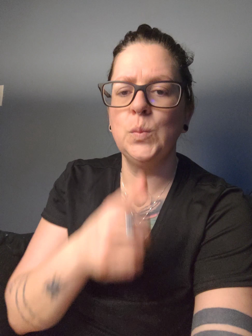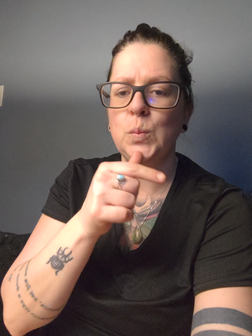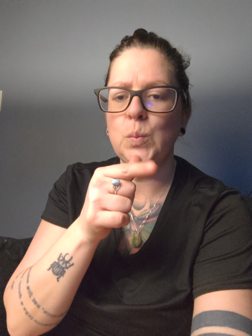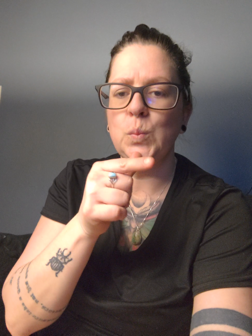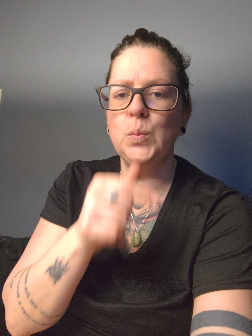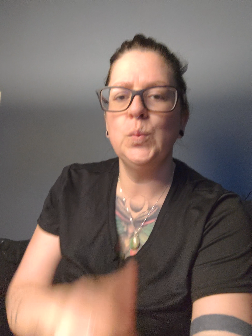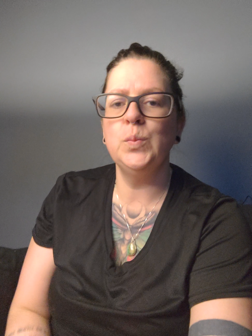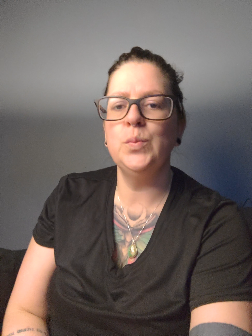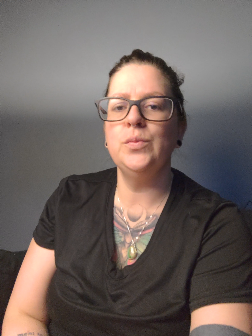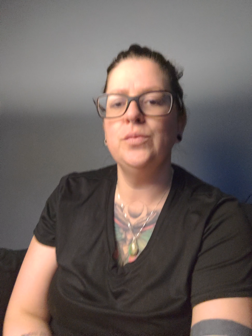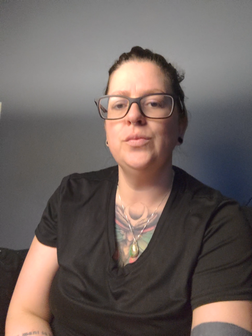who